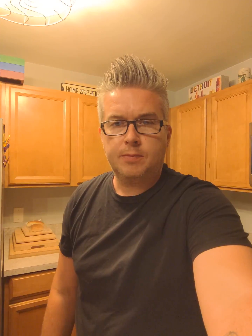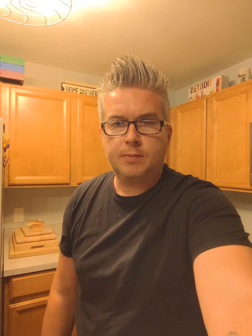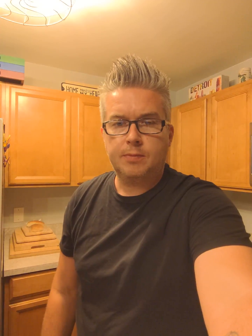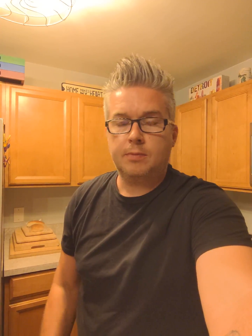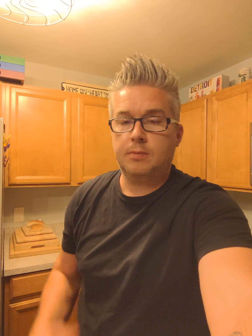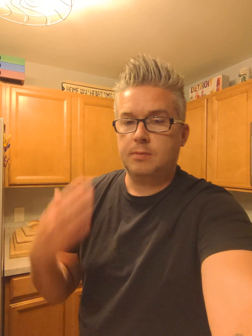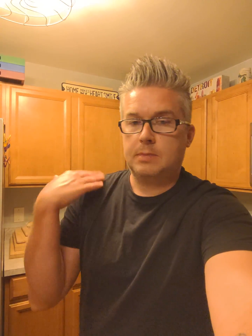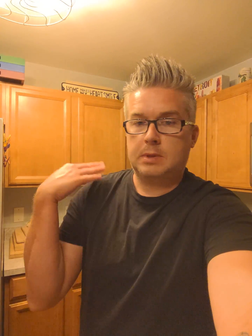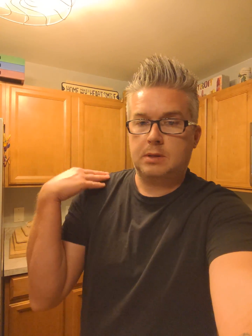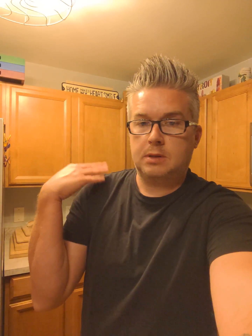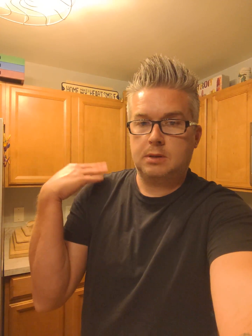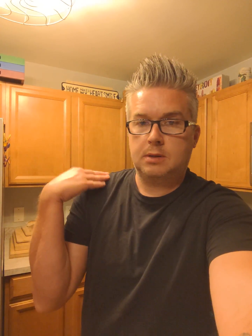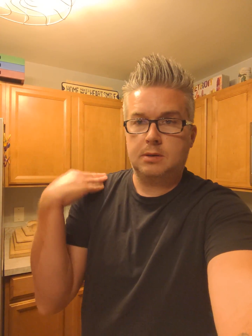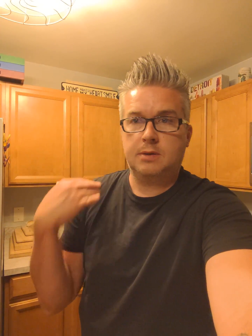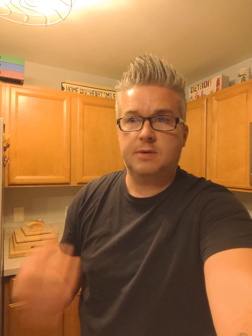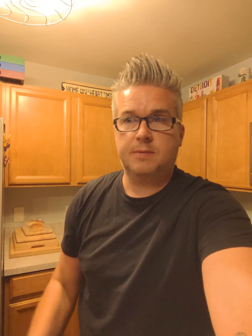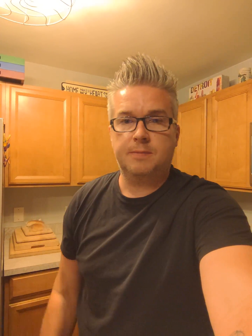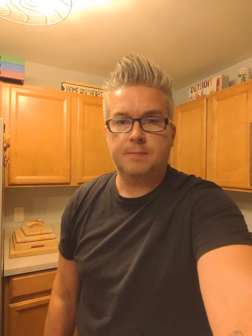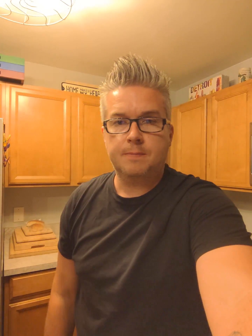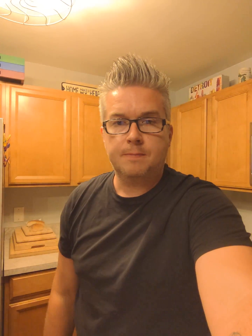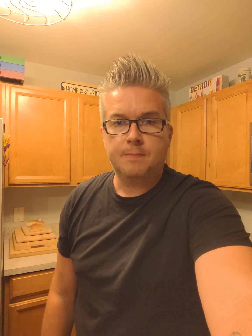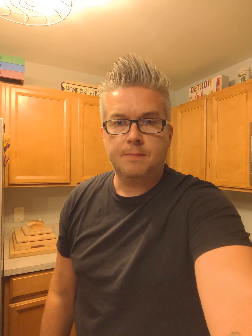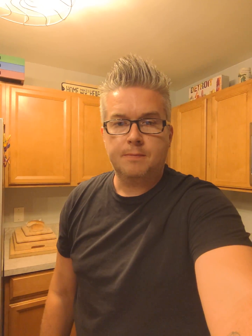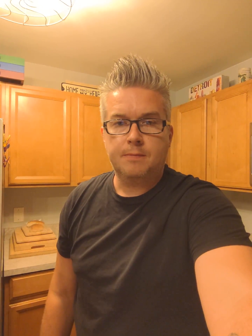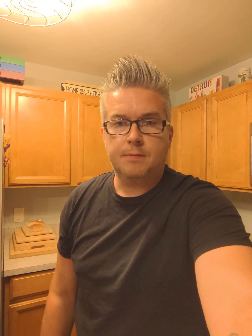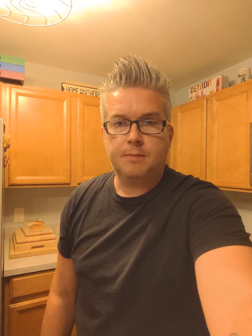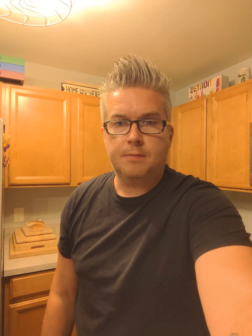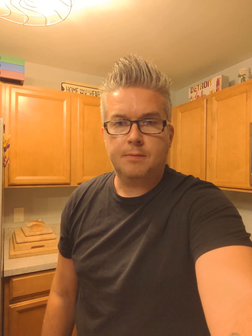shoulder